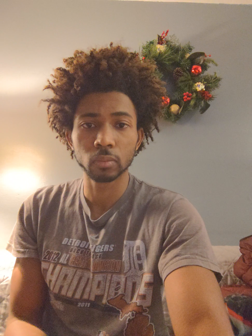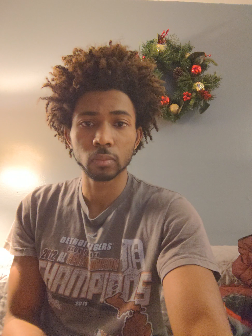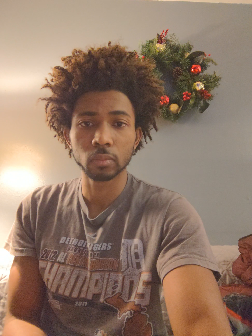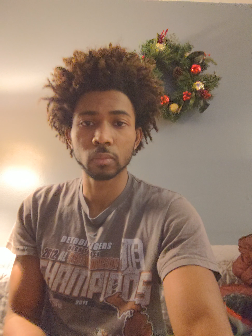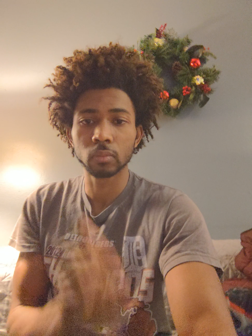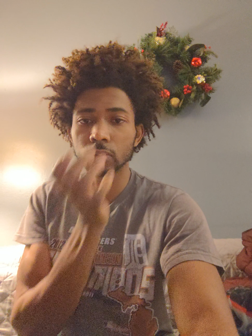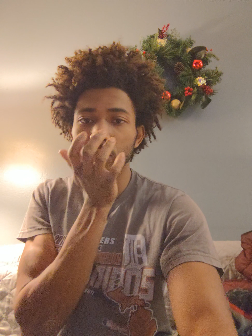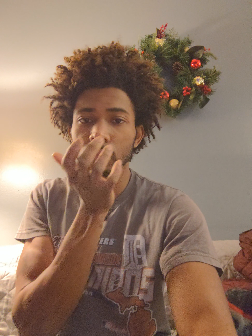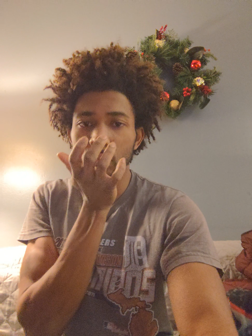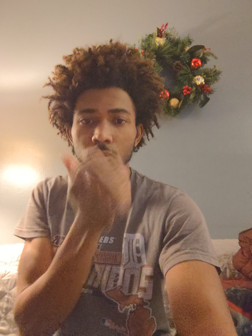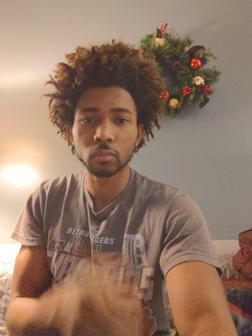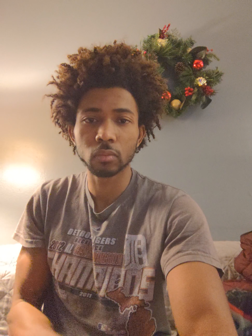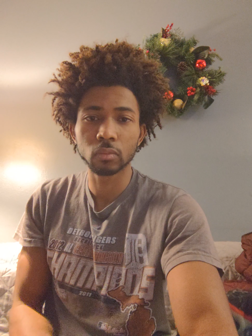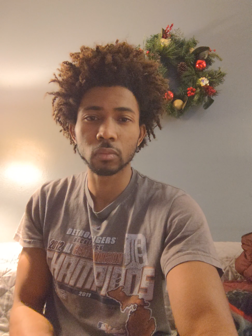grass